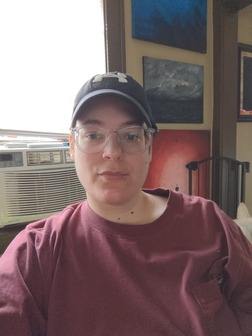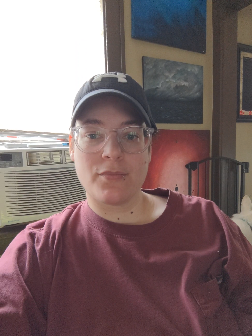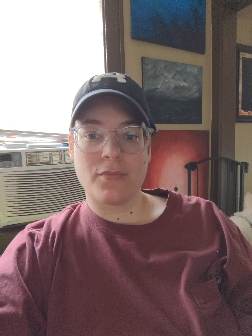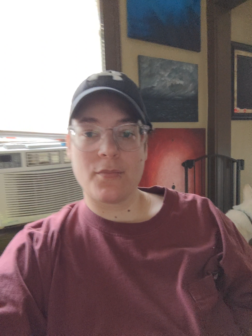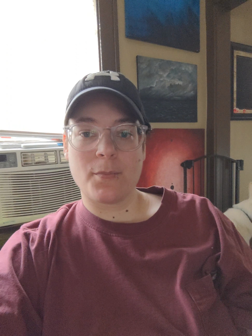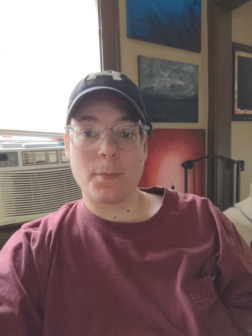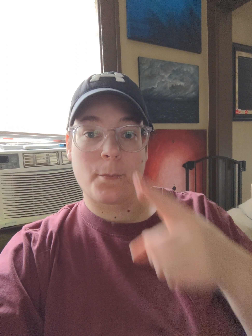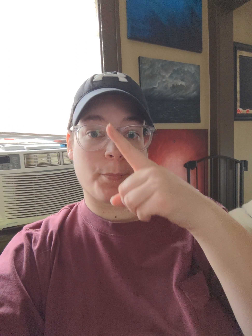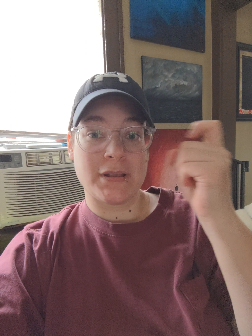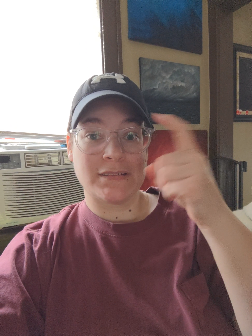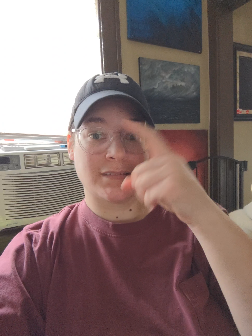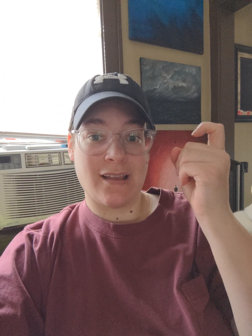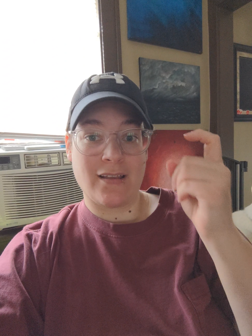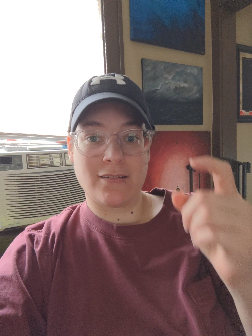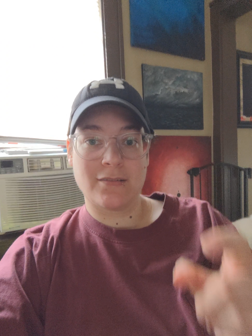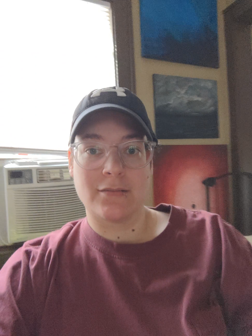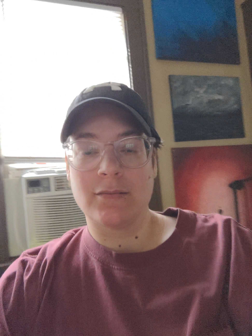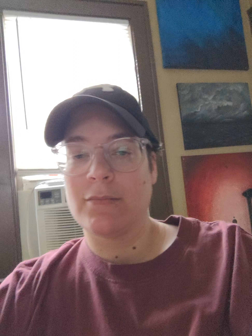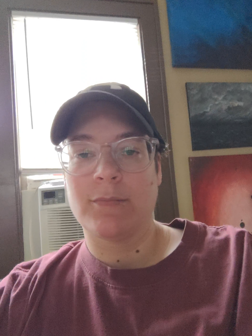because